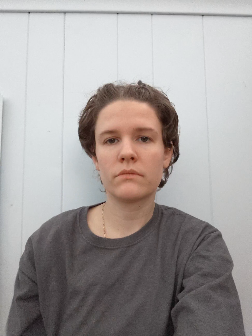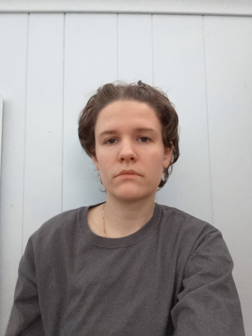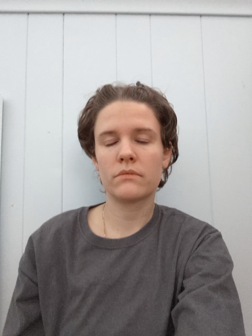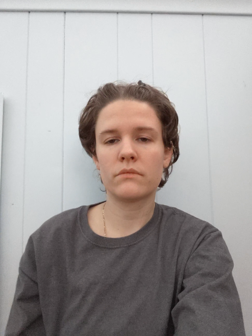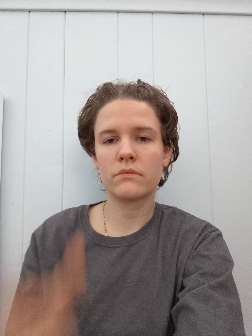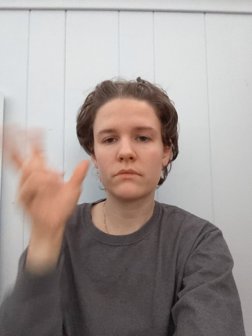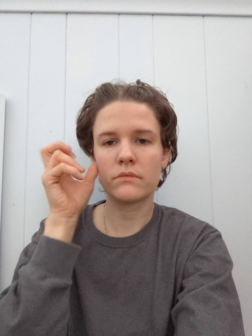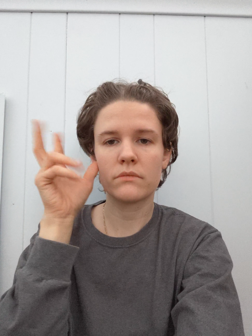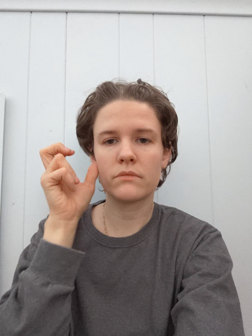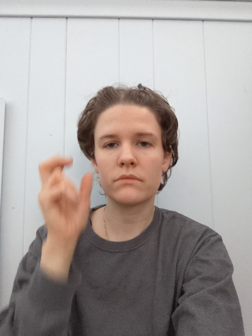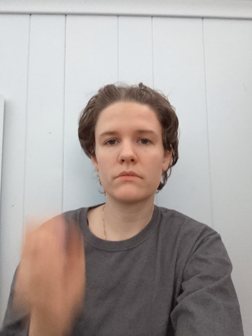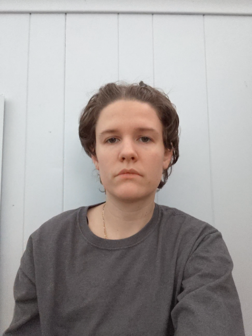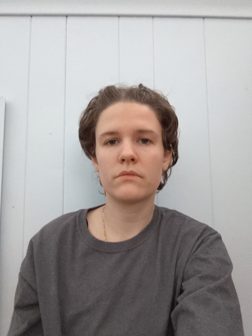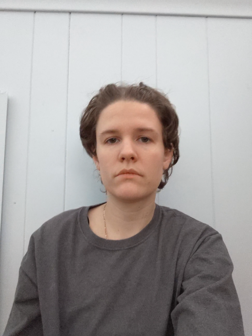hear